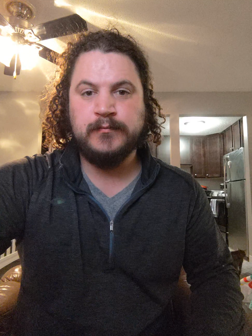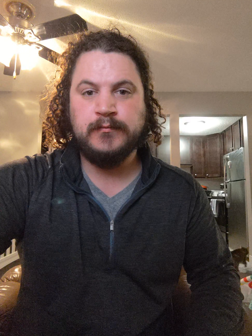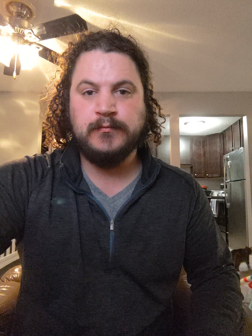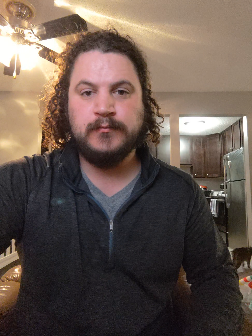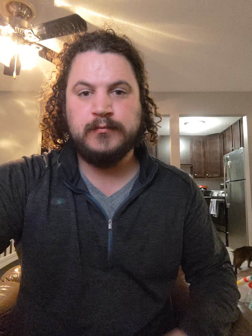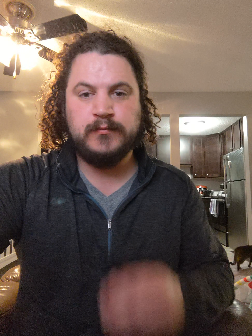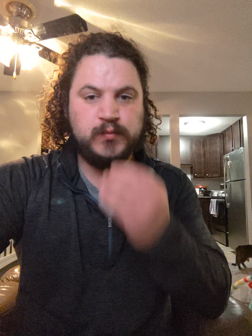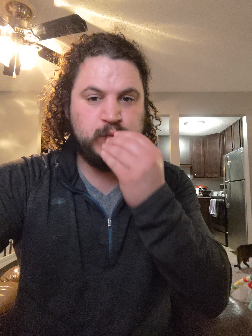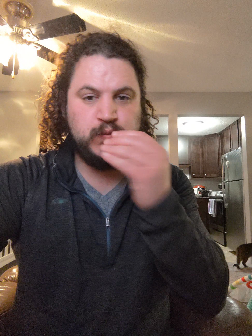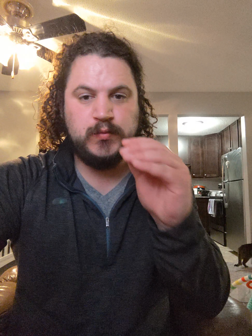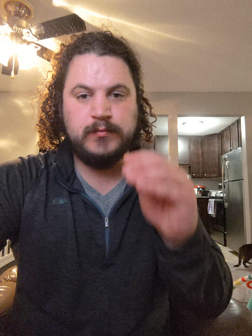kiss